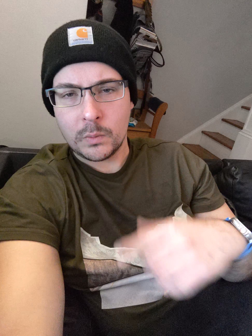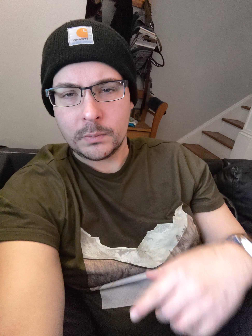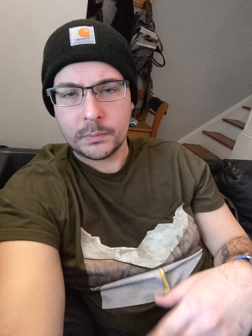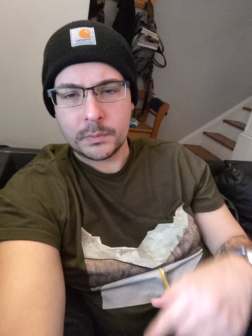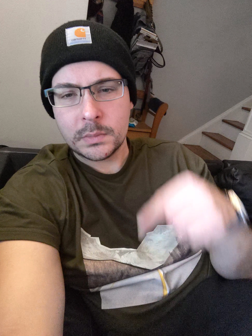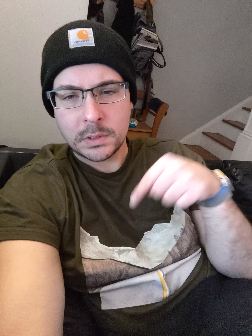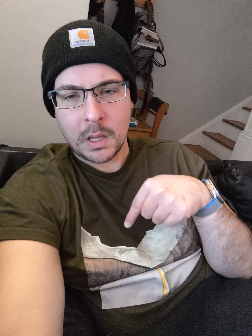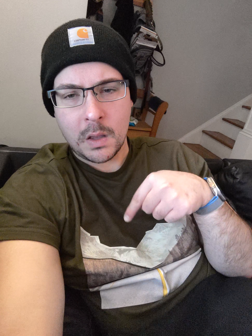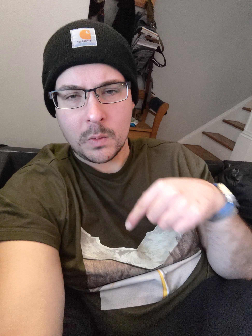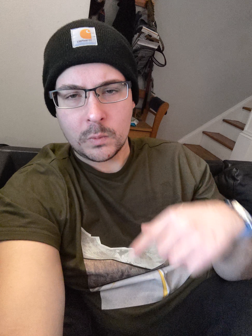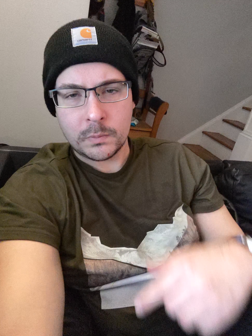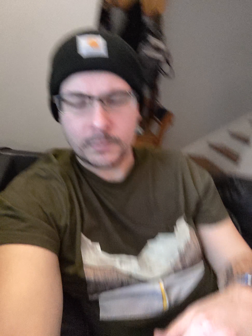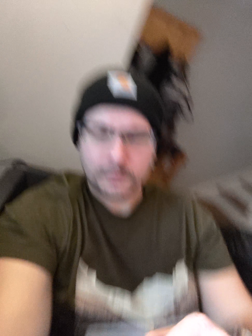down